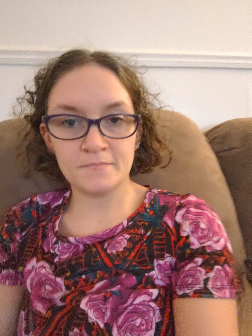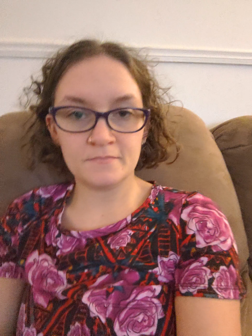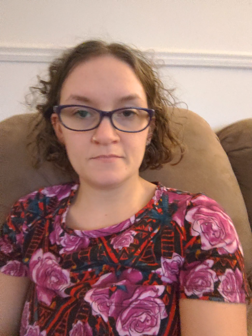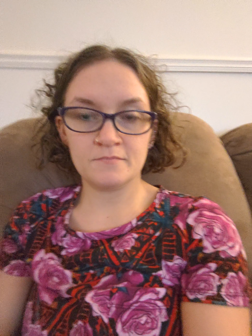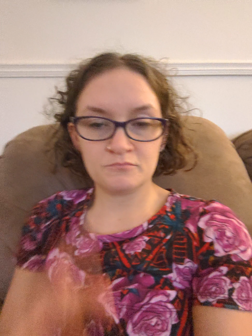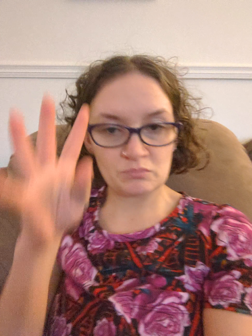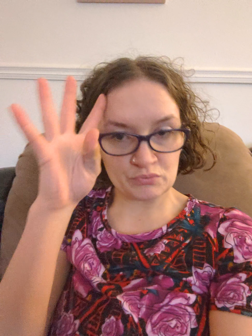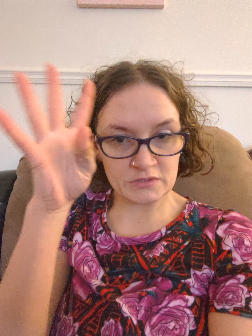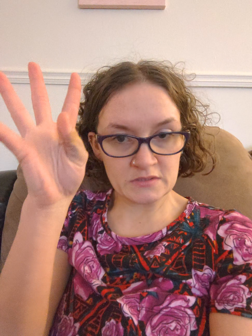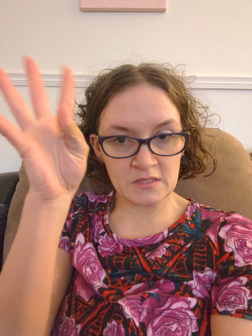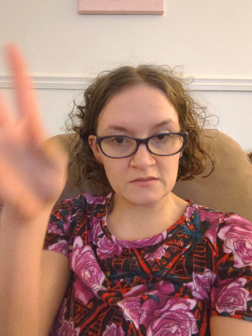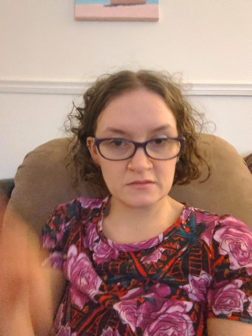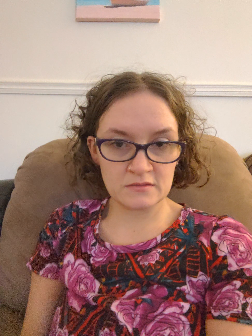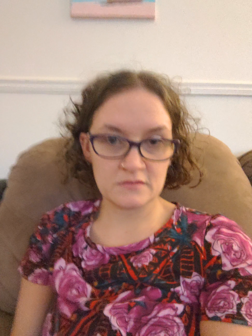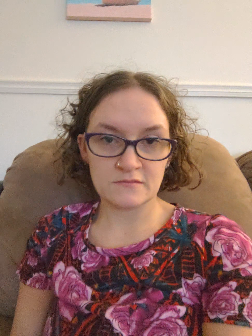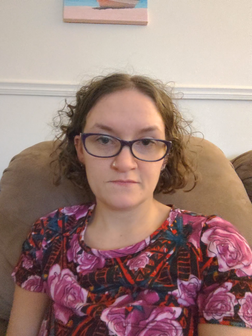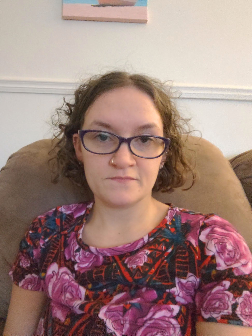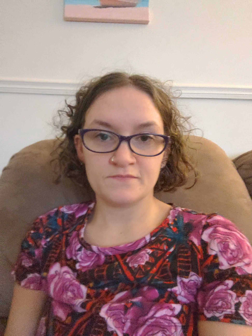pretend